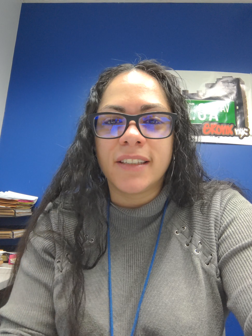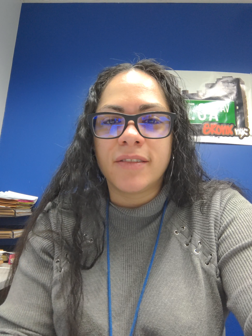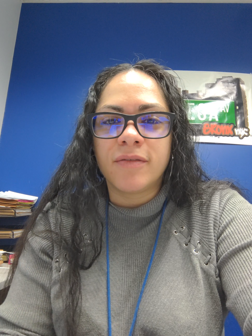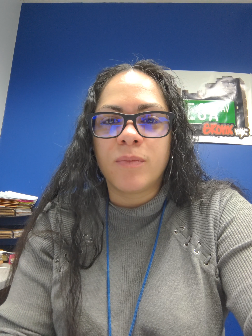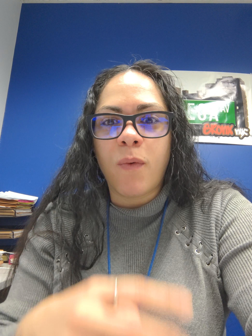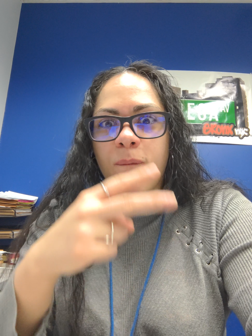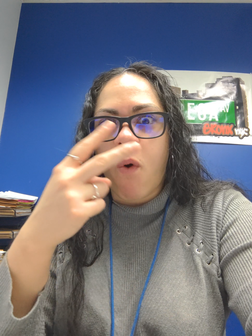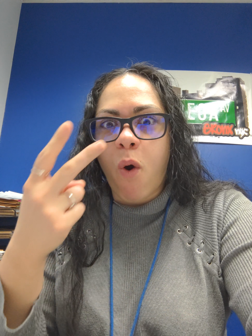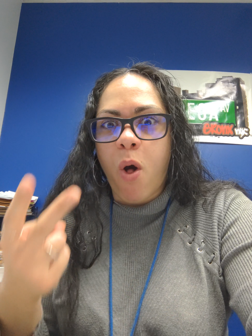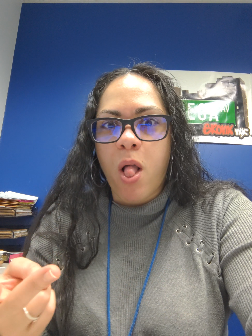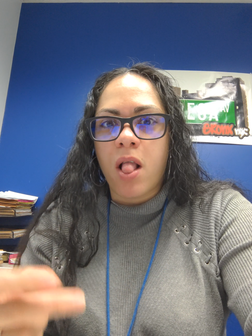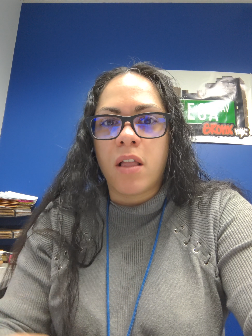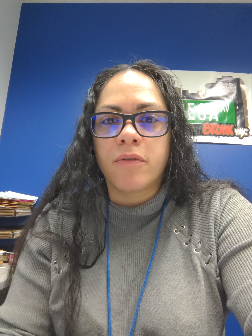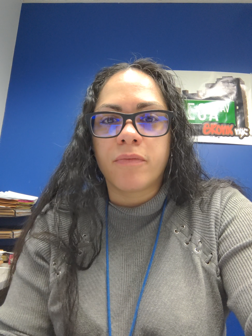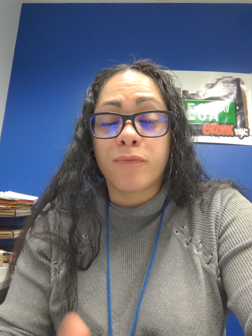fall